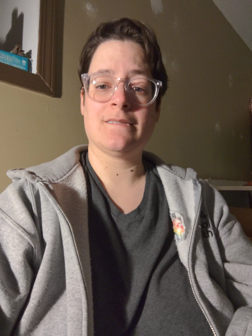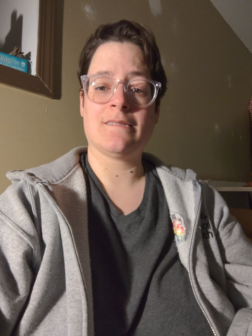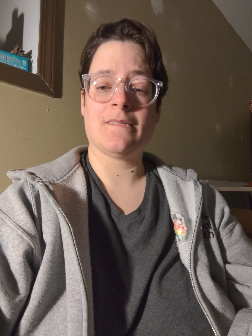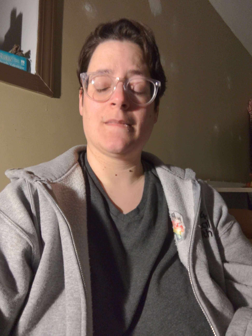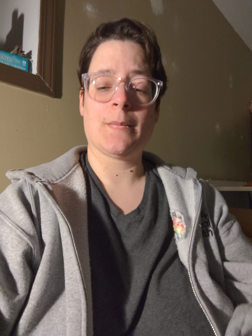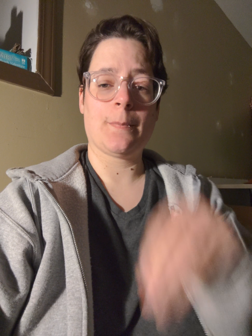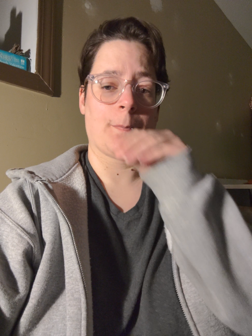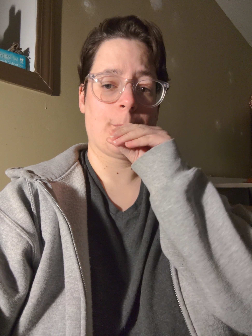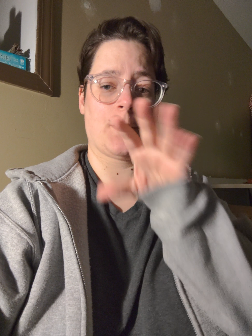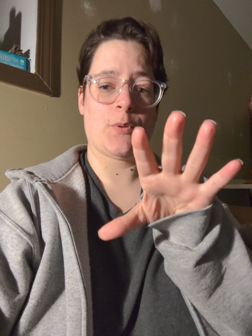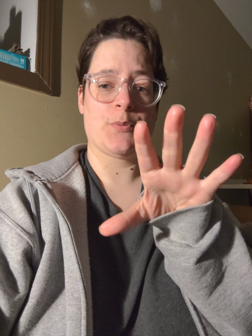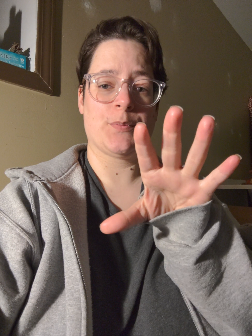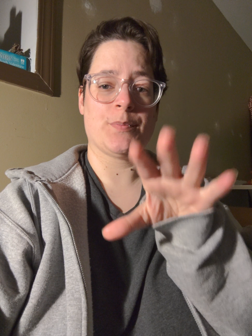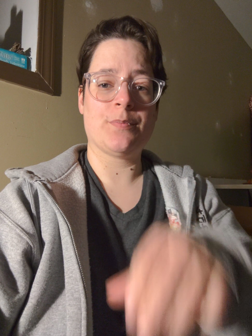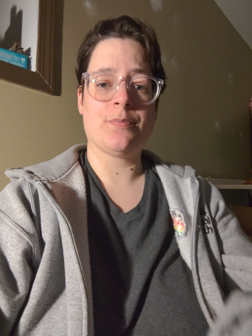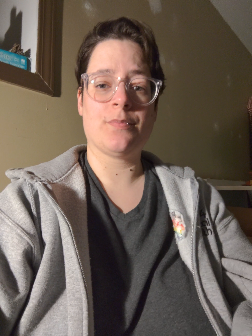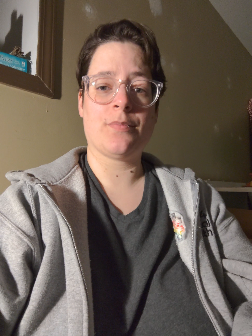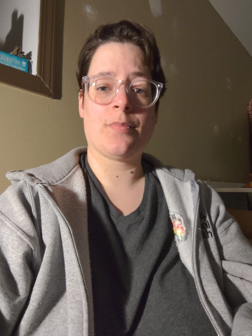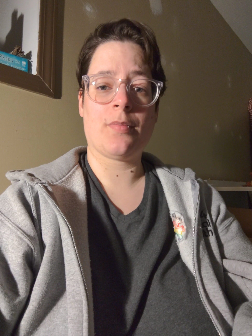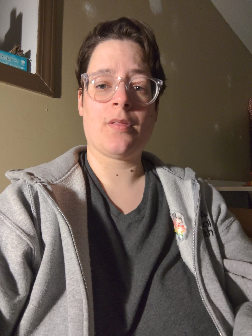blow